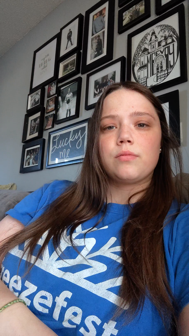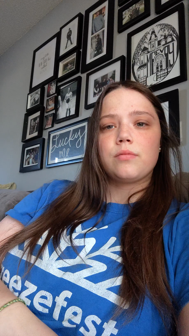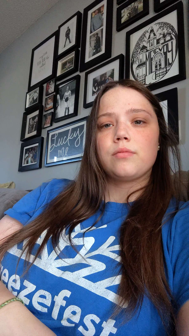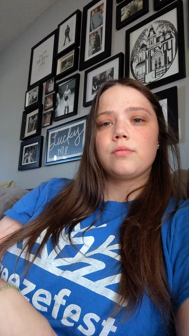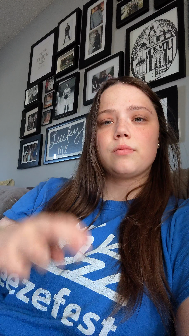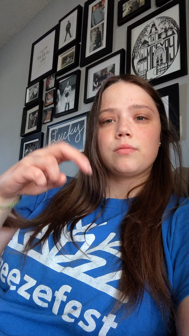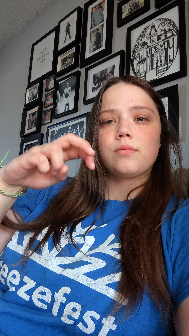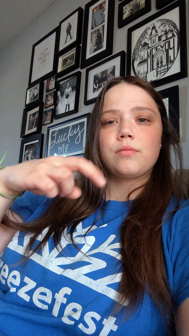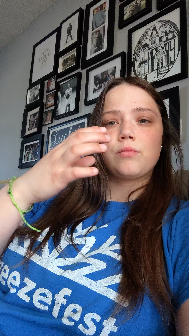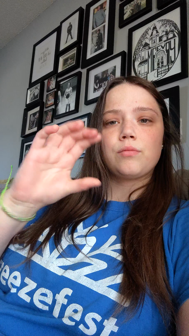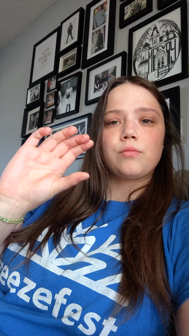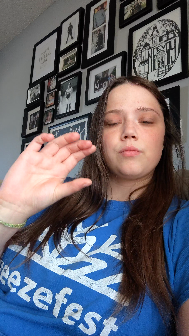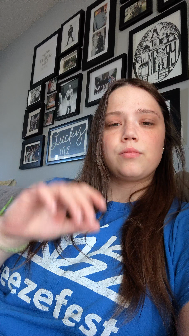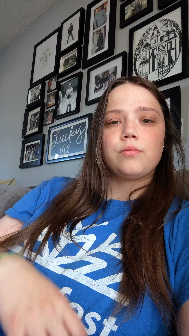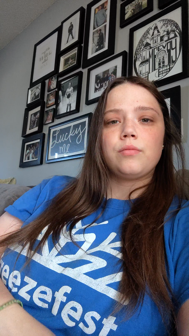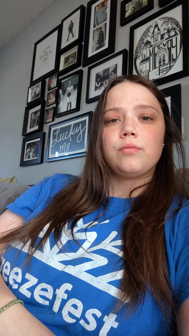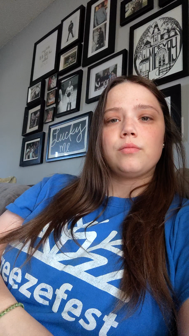potato chip